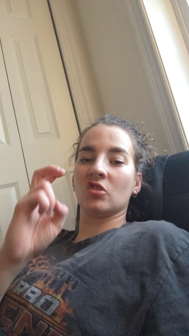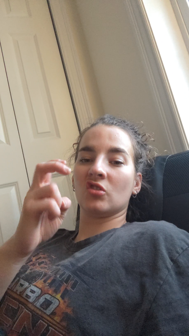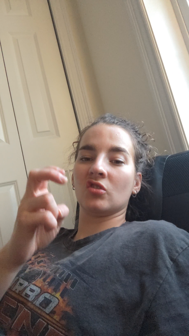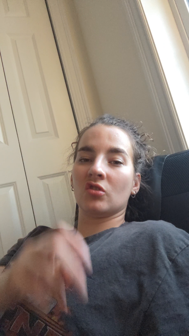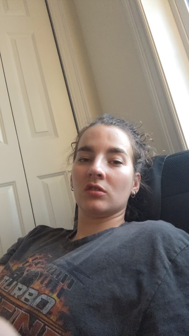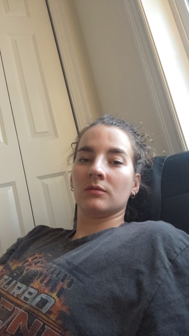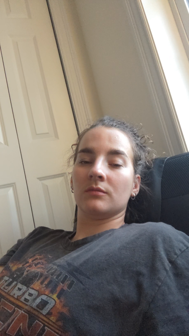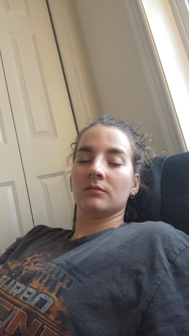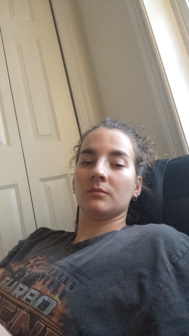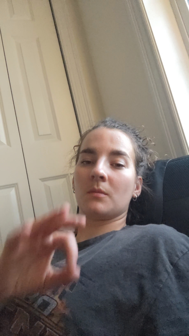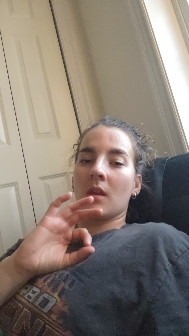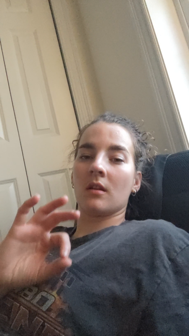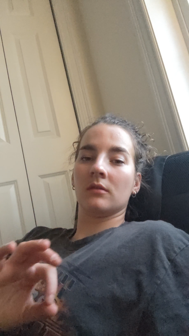button